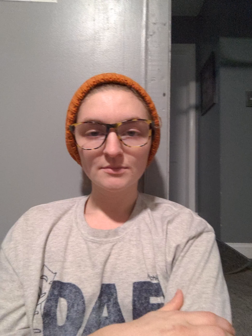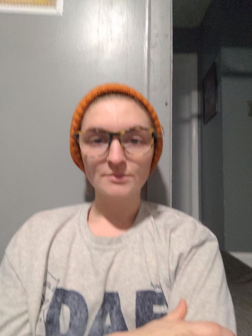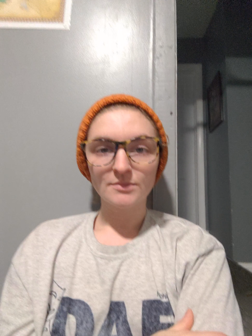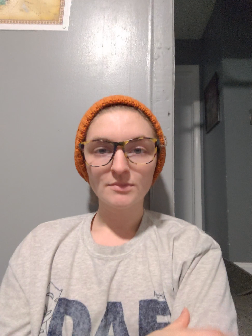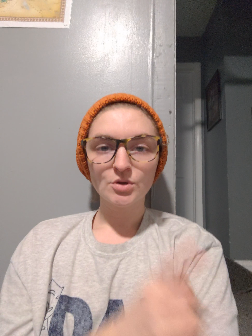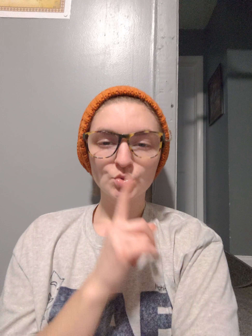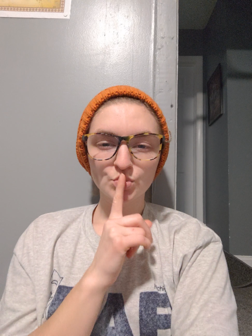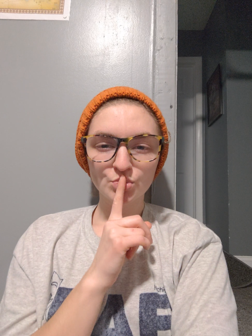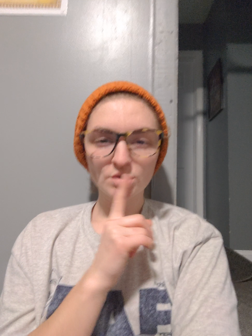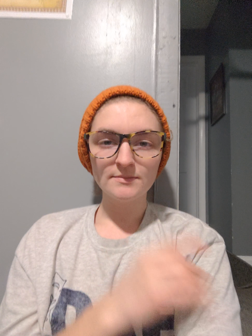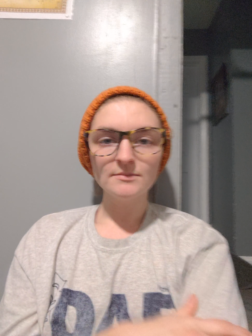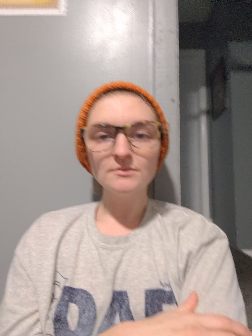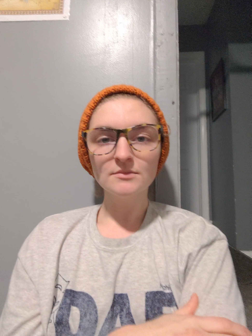shhh